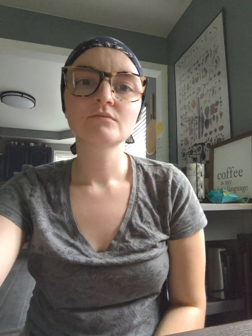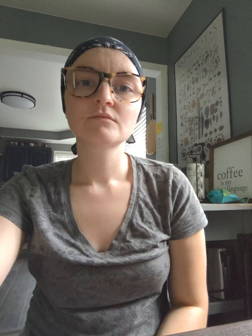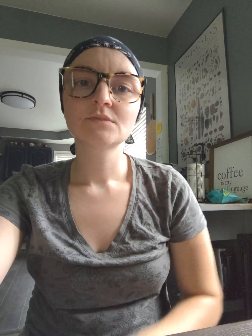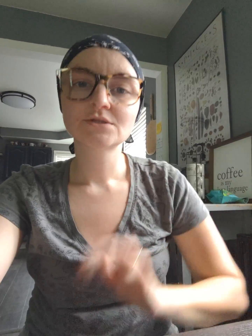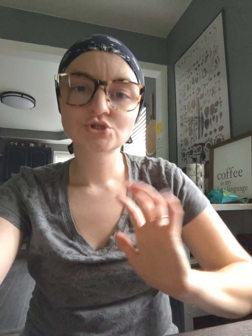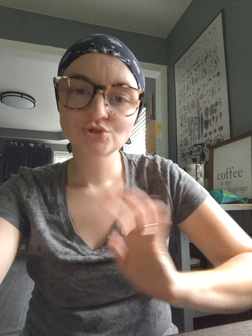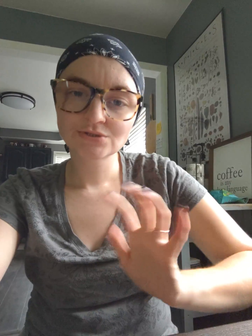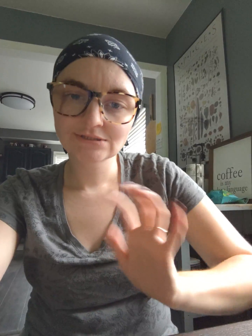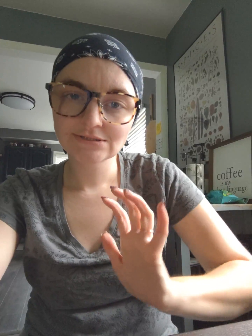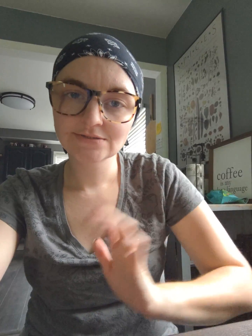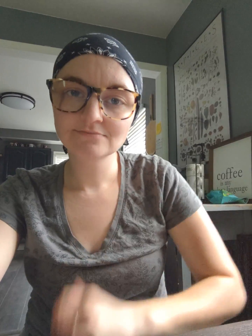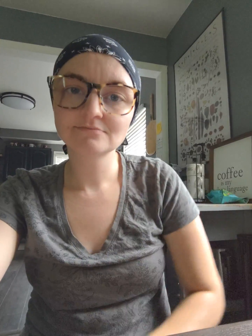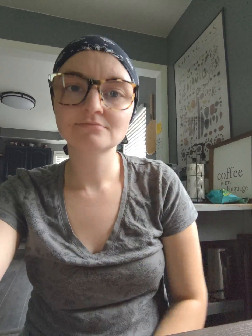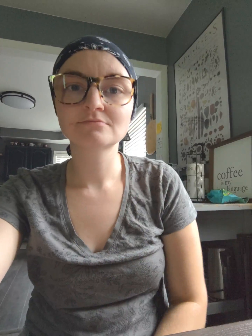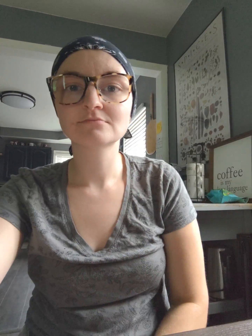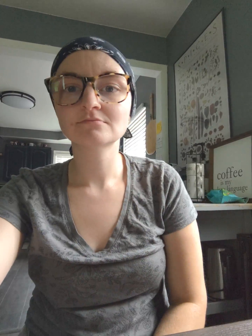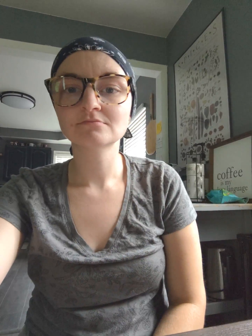cheese